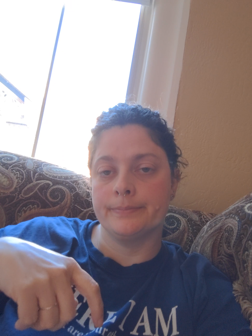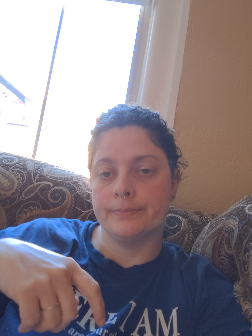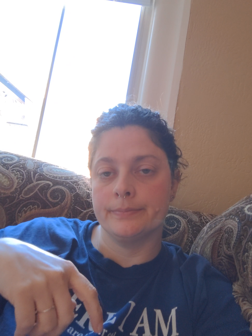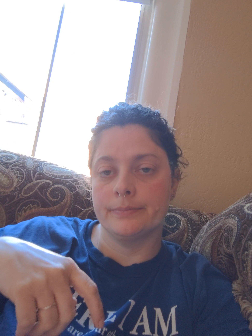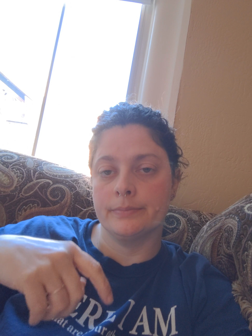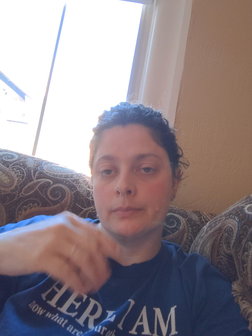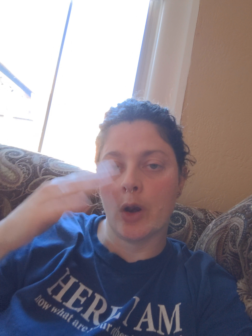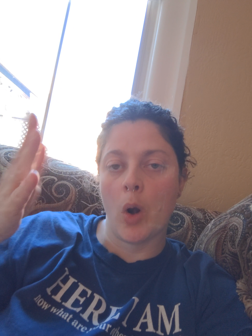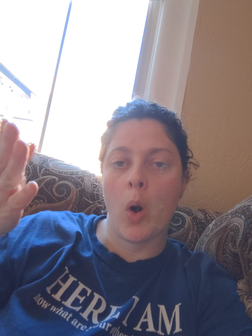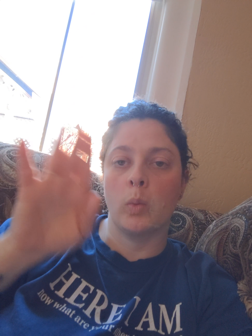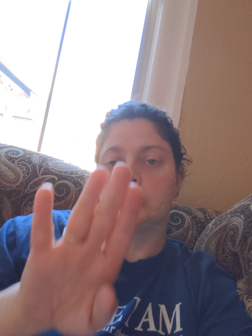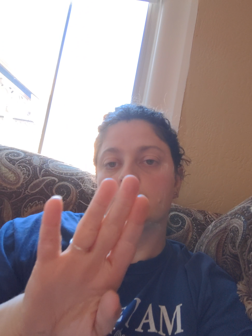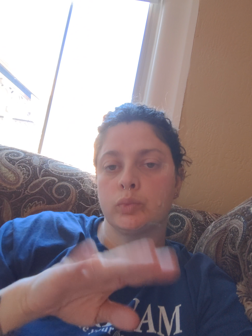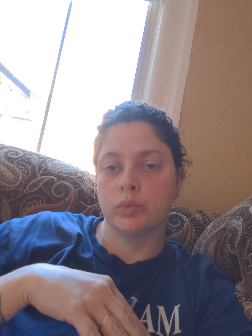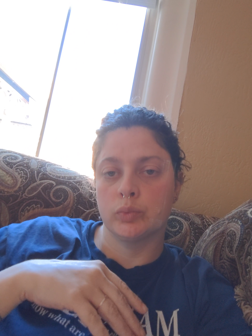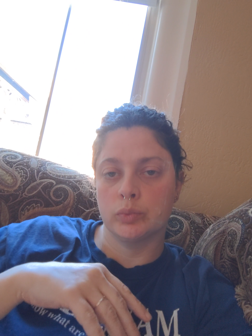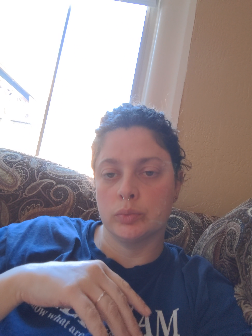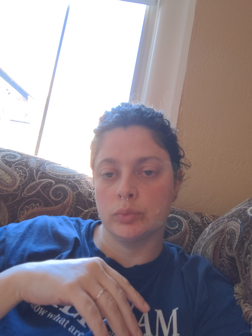close